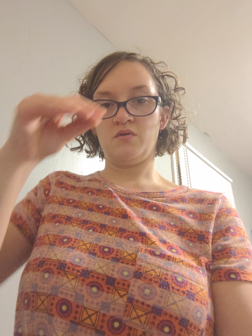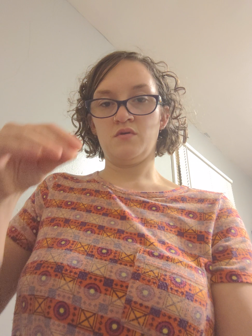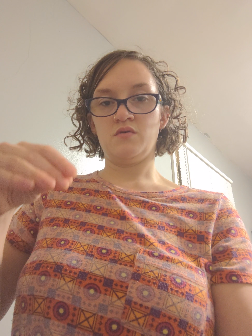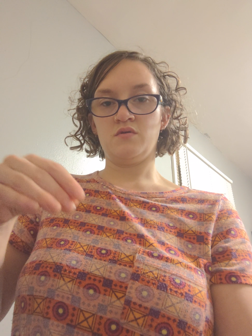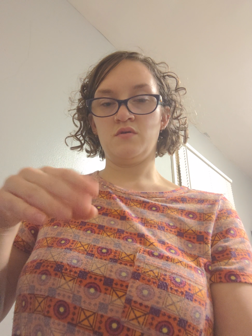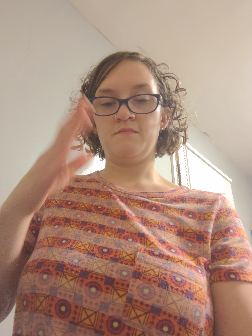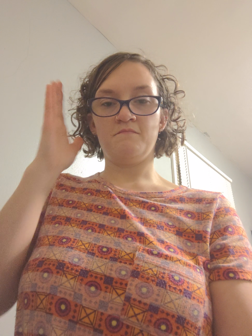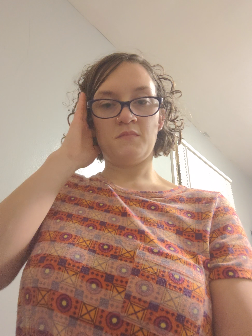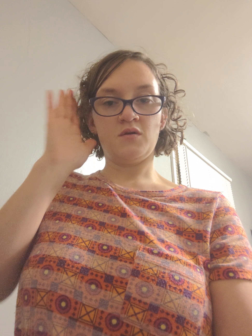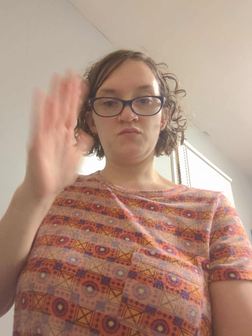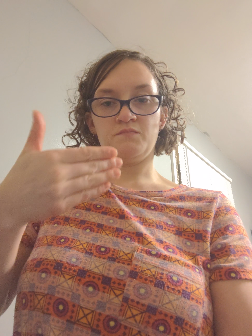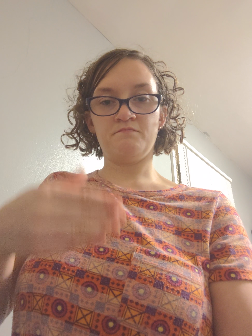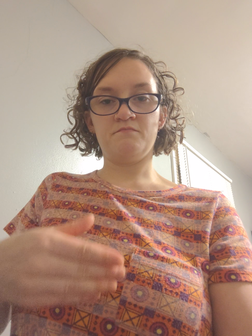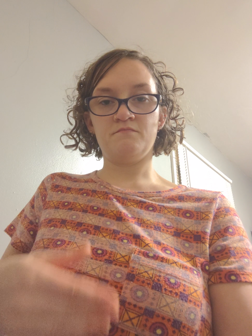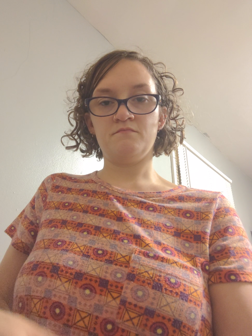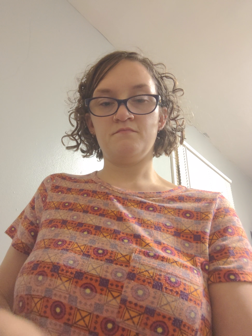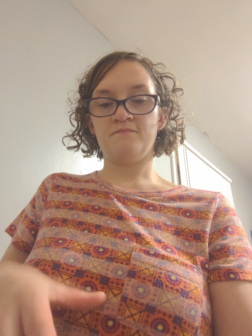bedroom